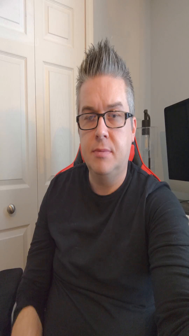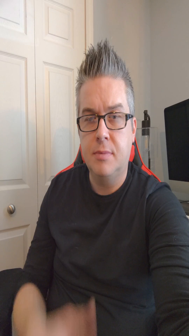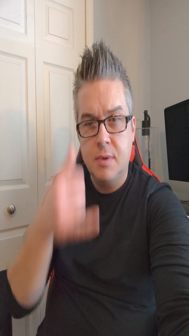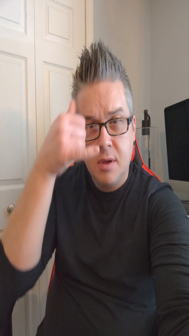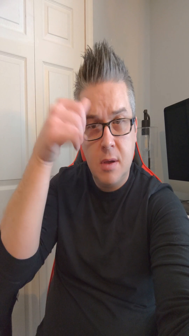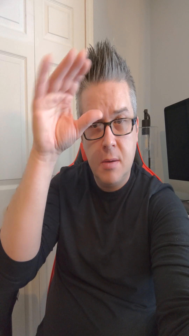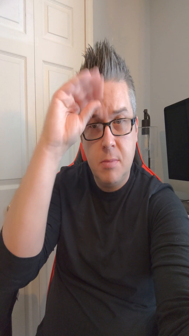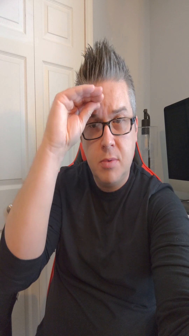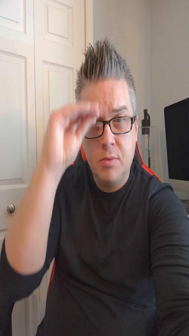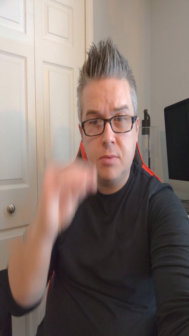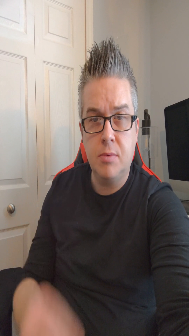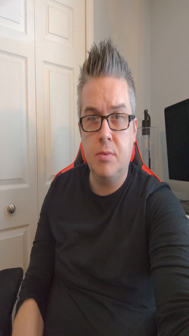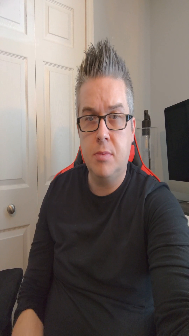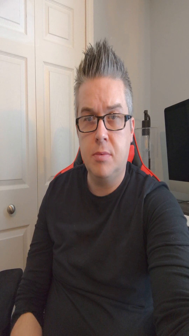cowboy